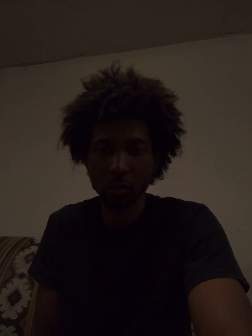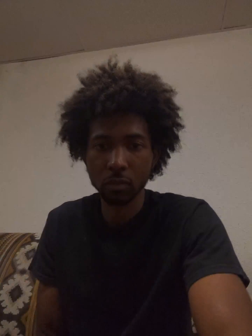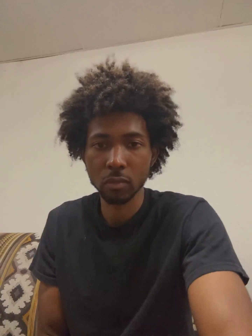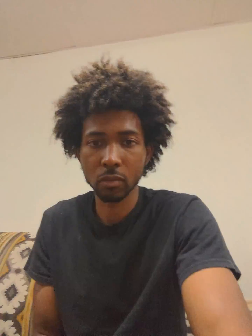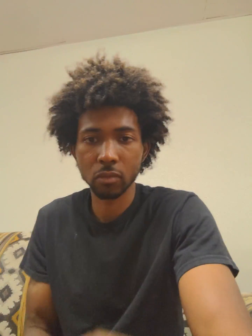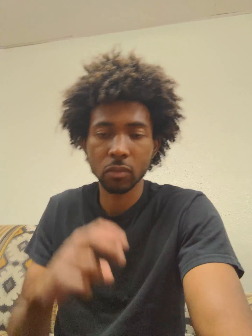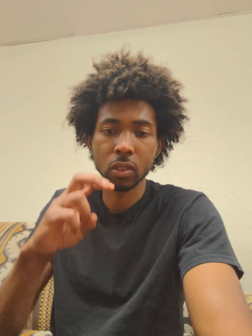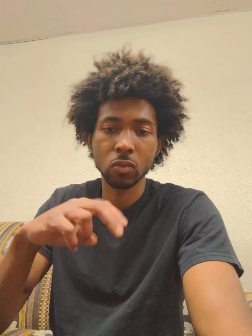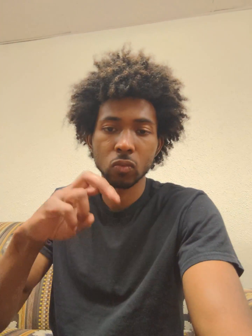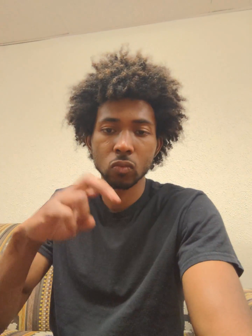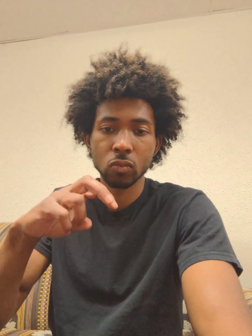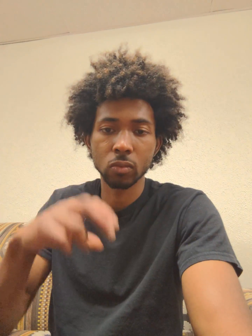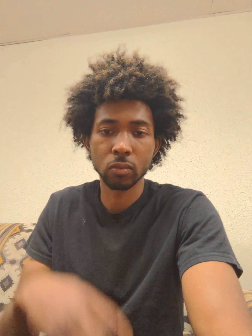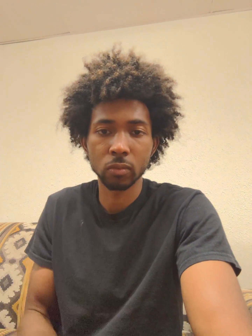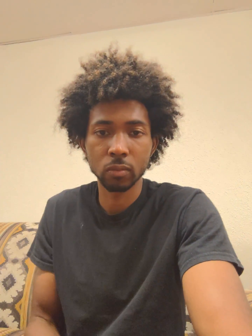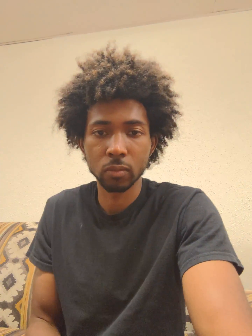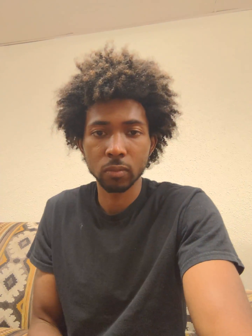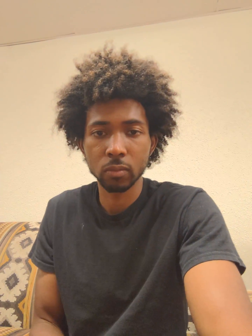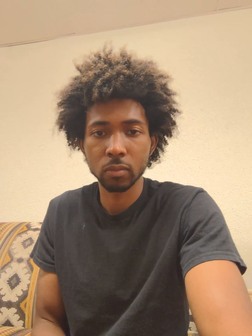potato